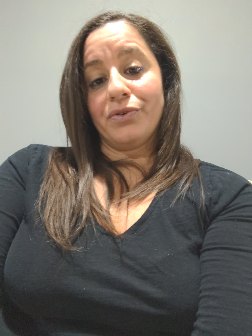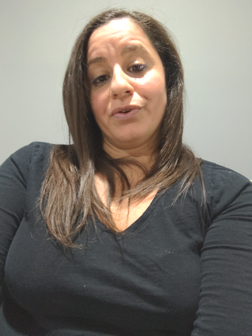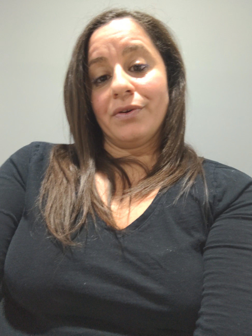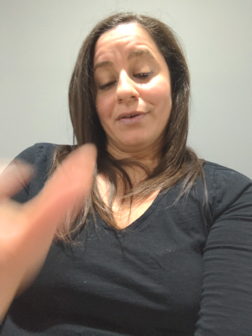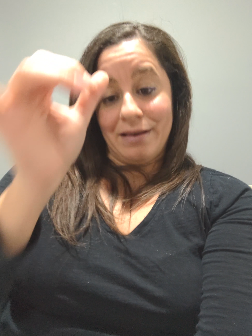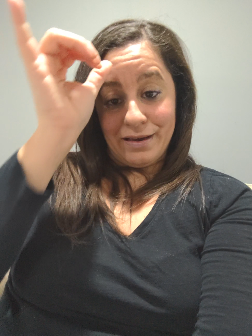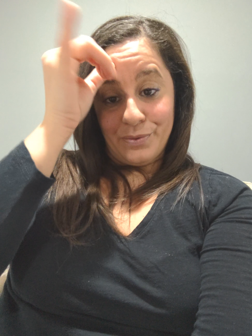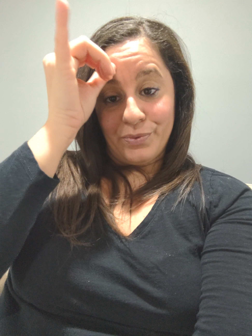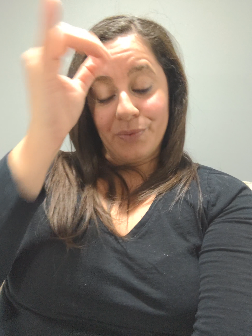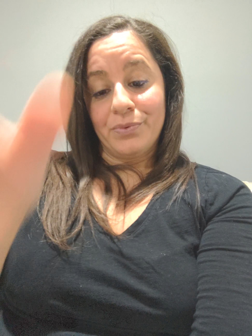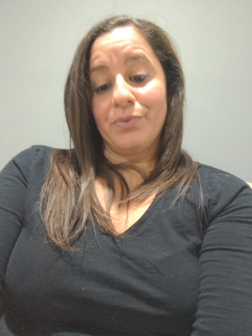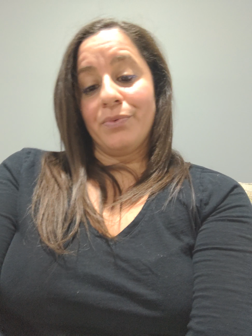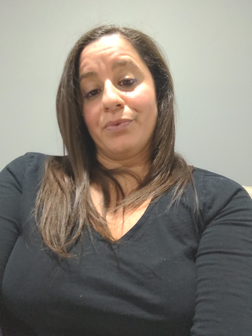cow